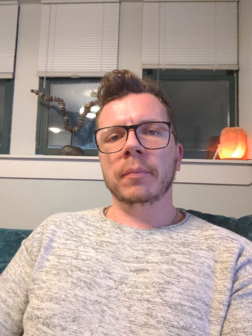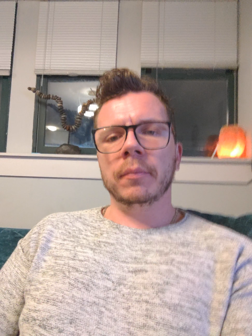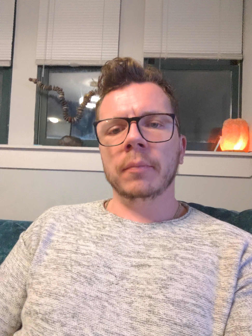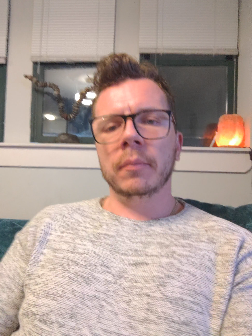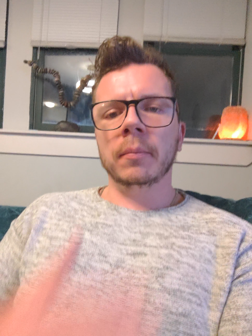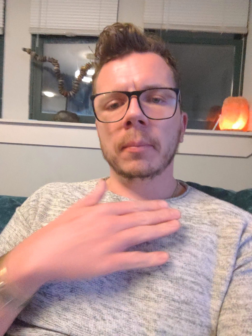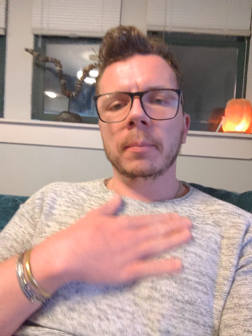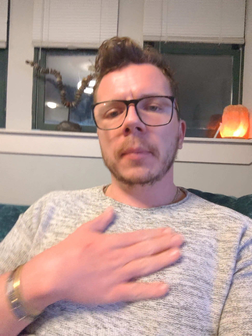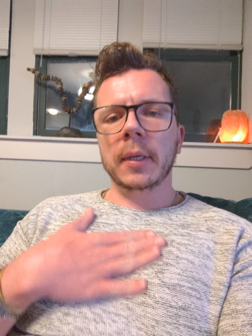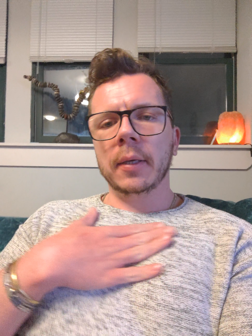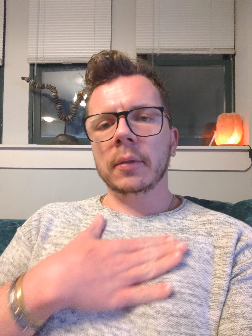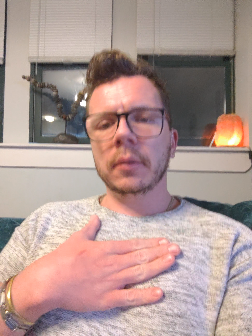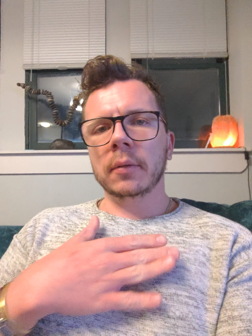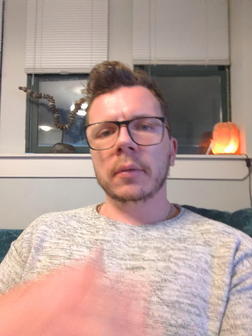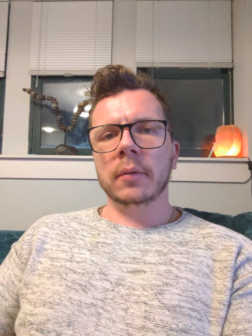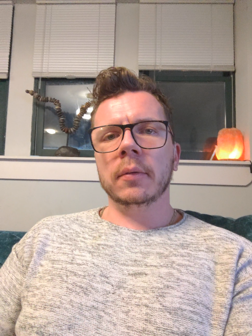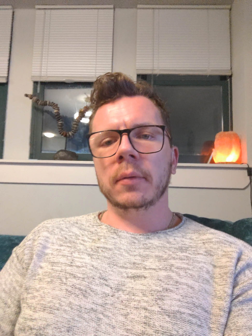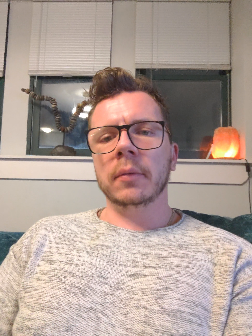please